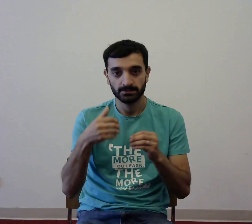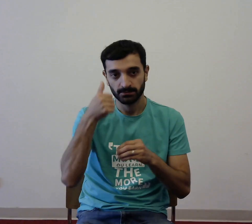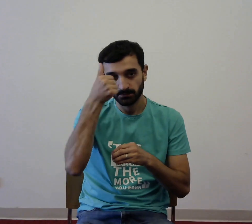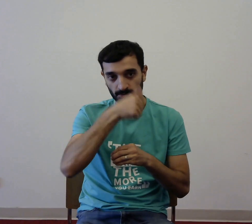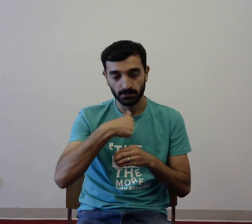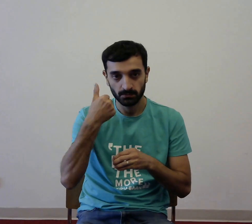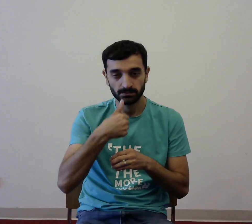il